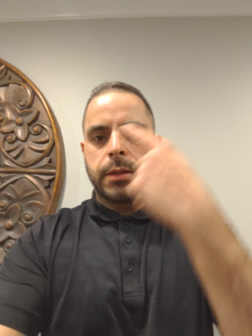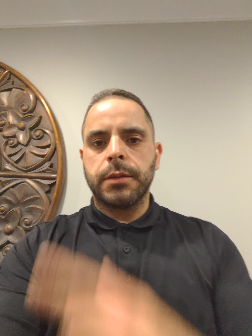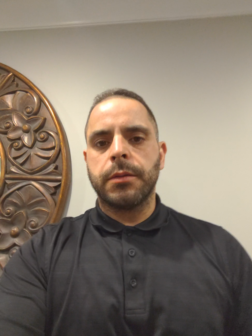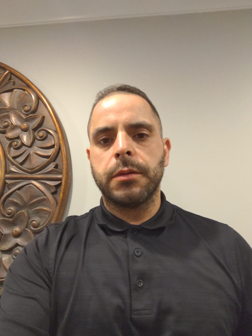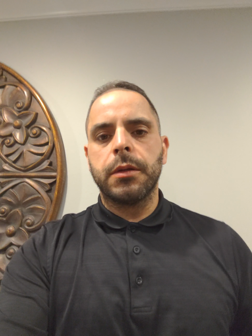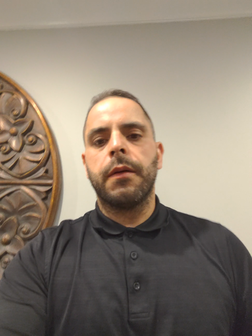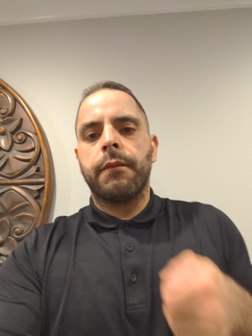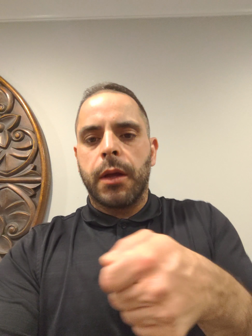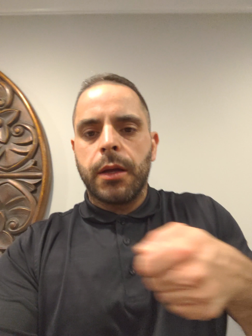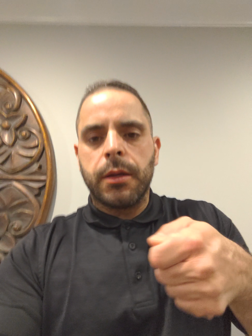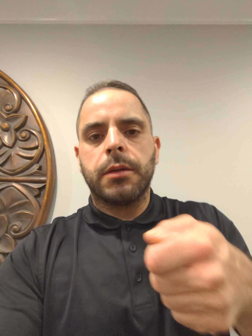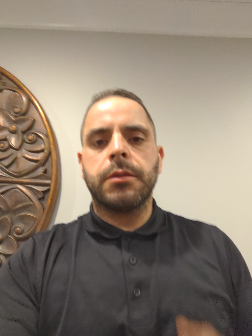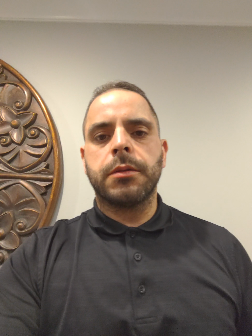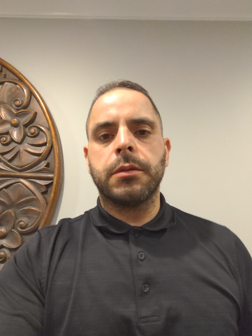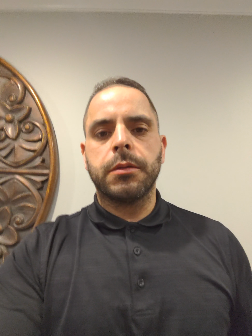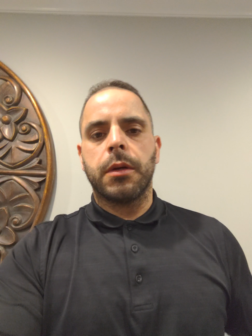vacuum